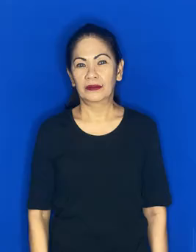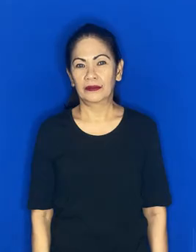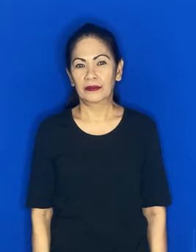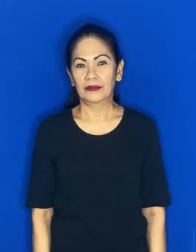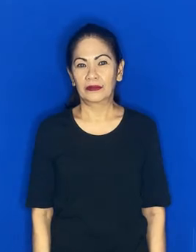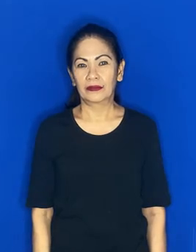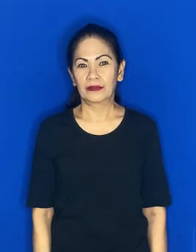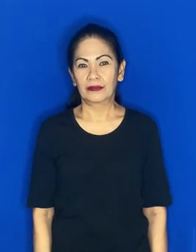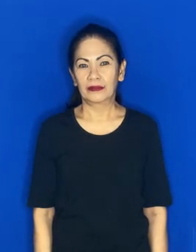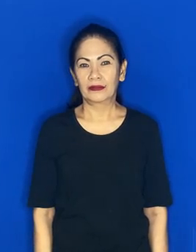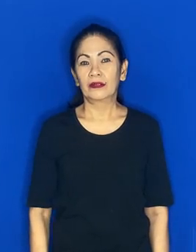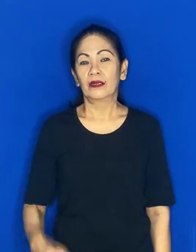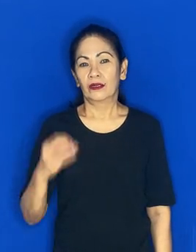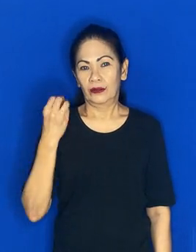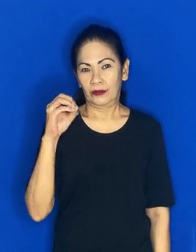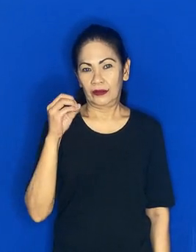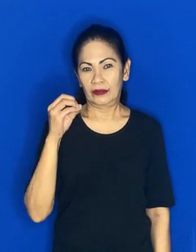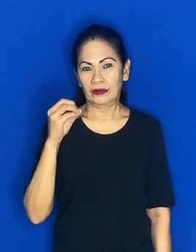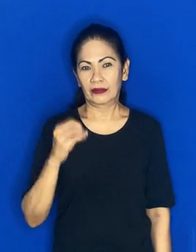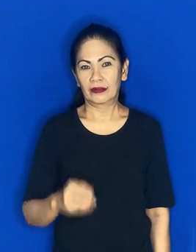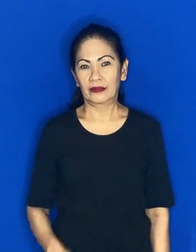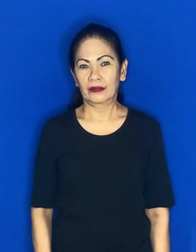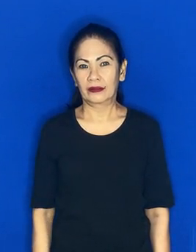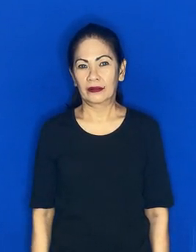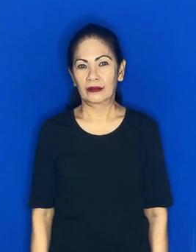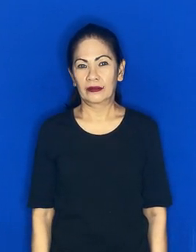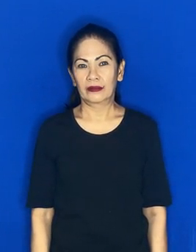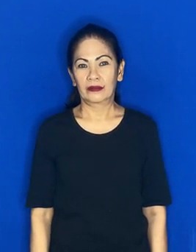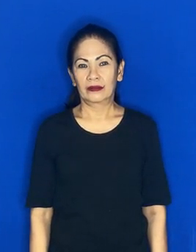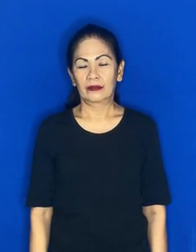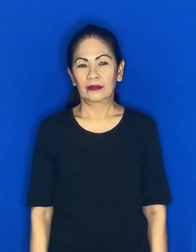orange